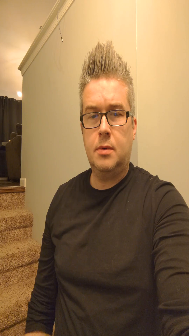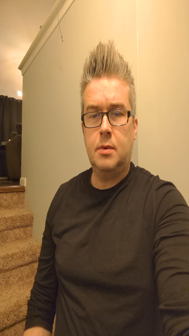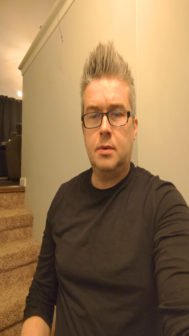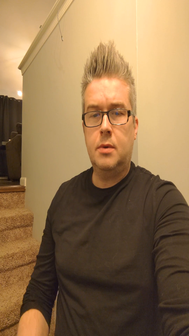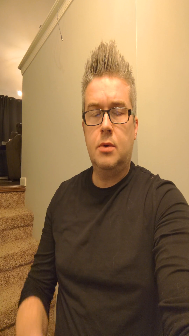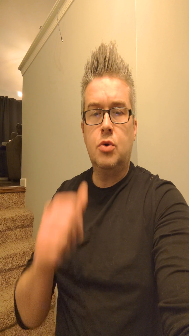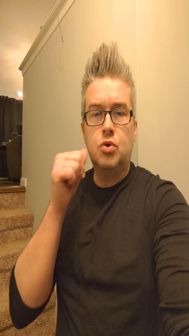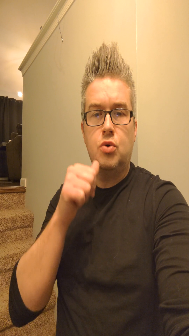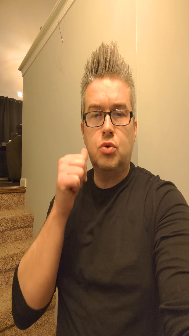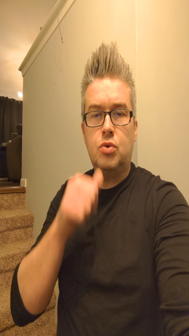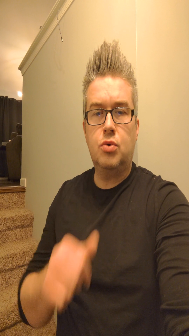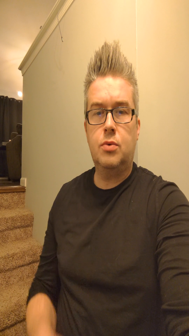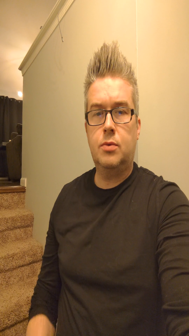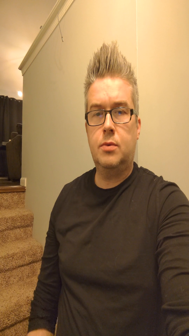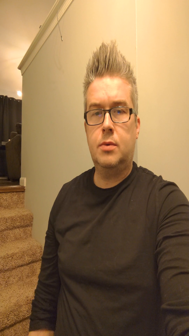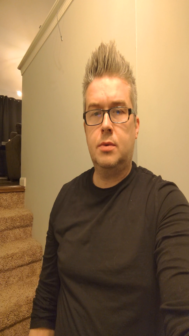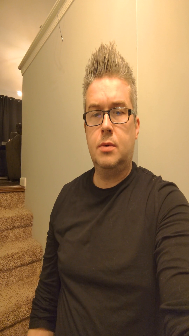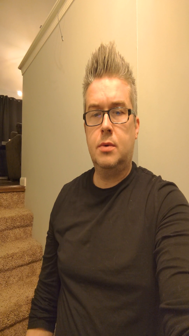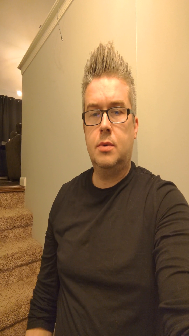girl